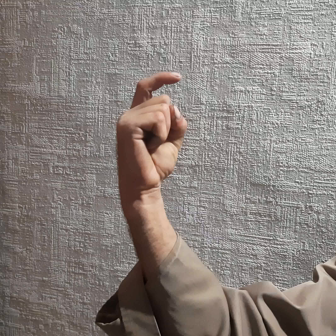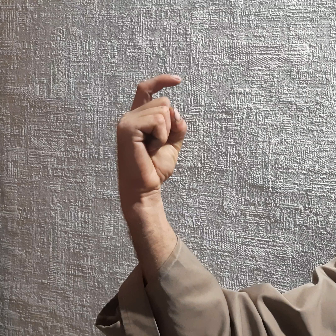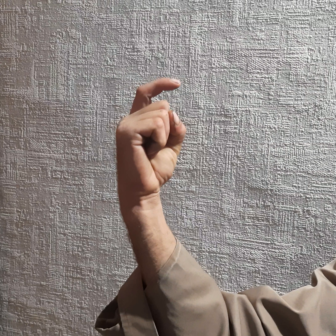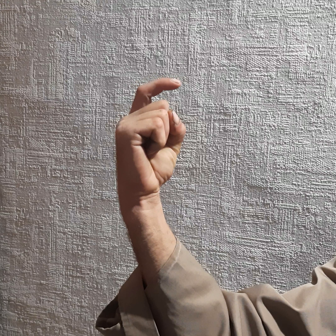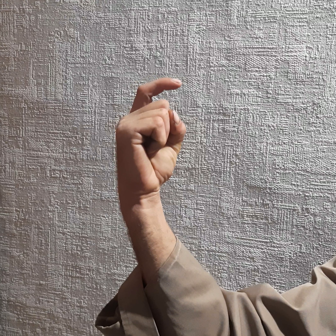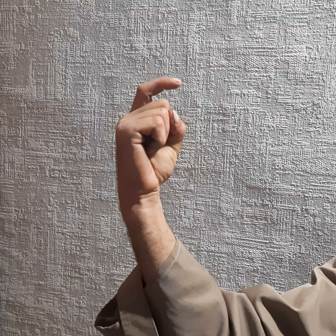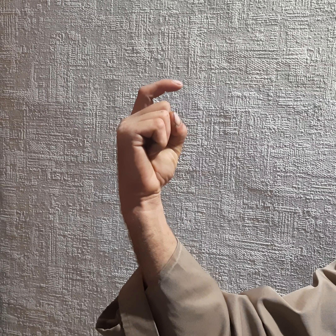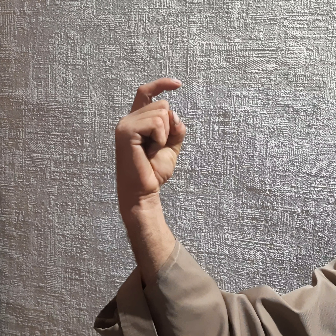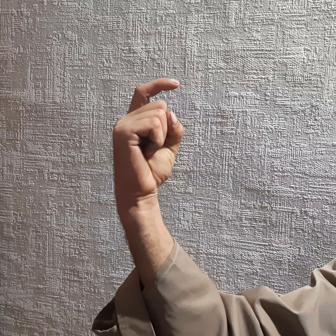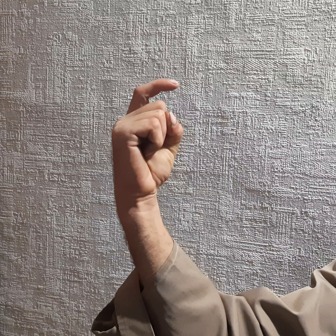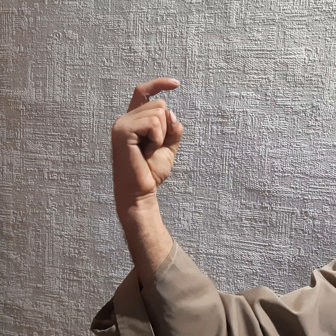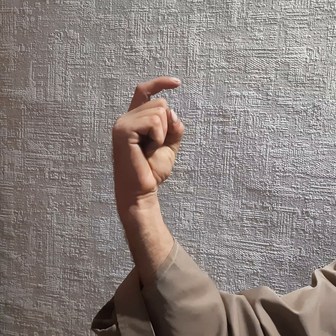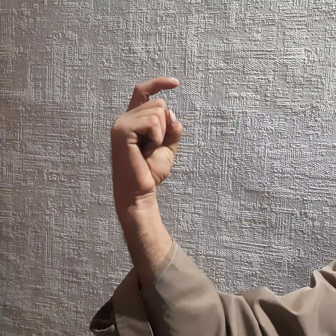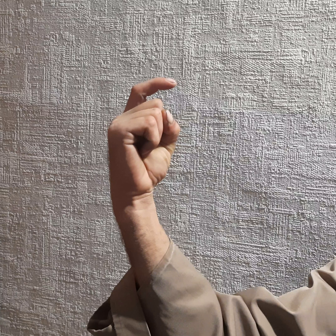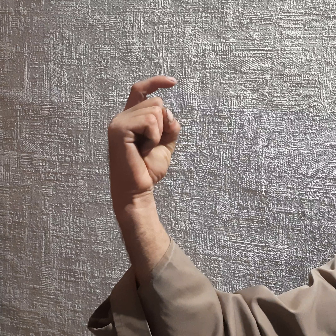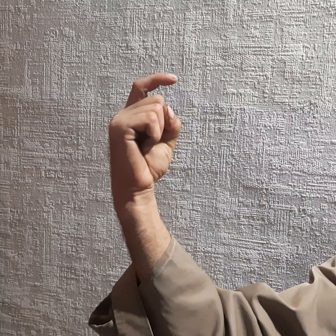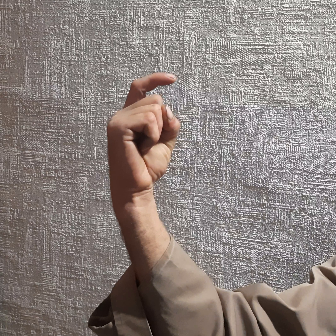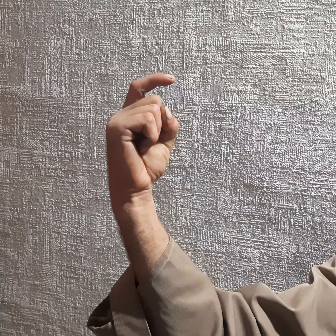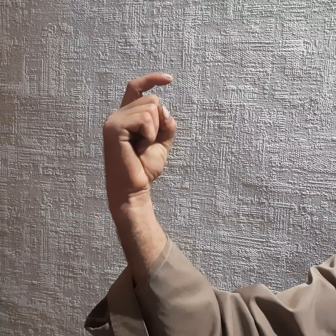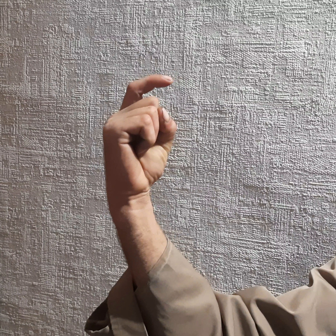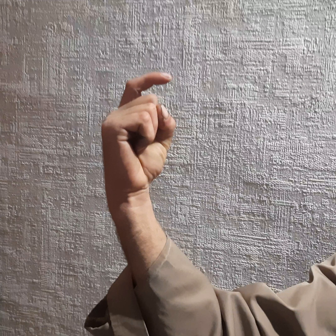Х